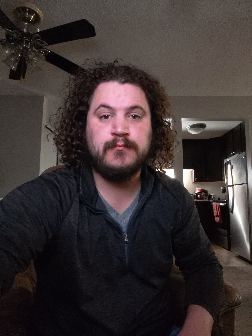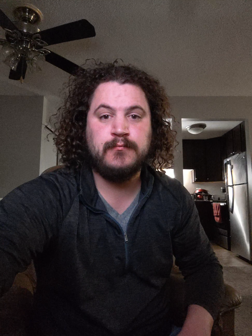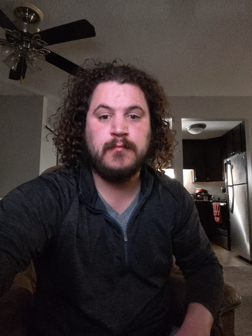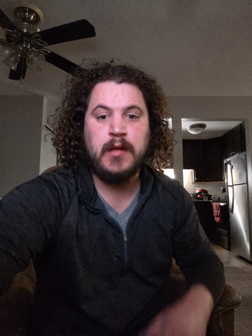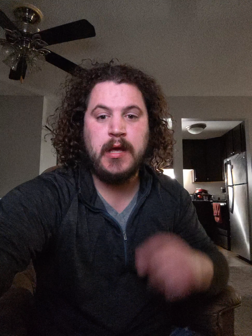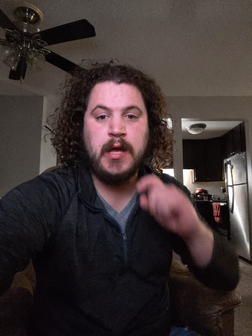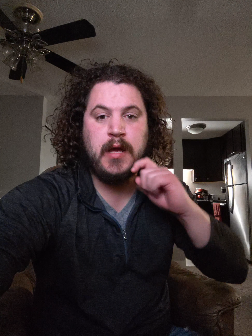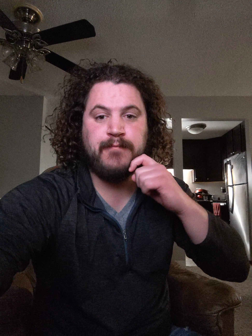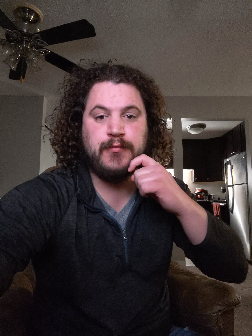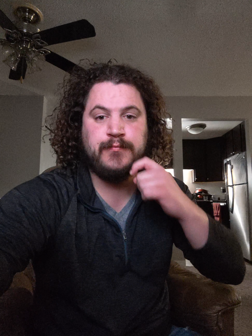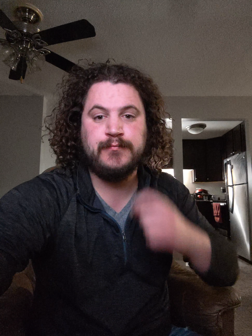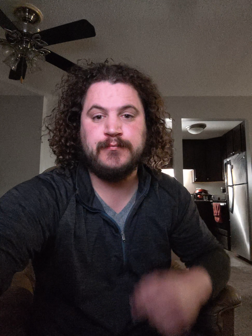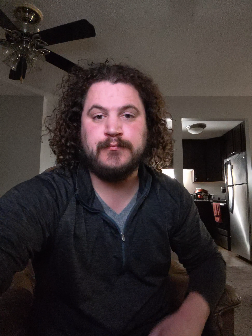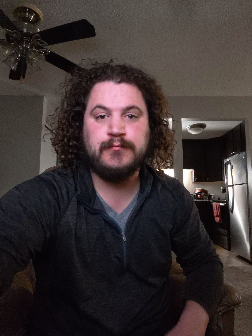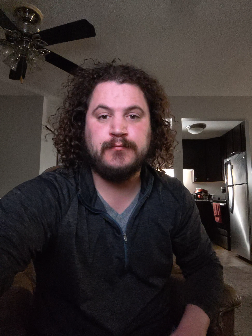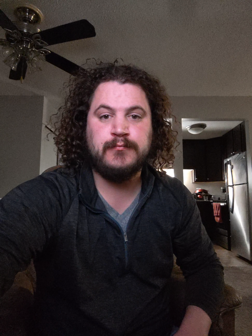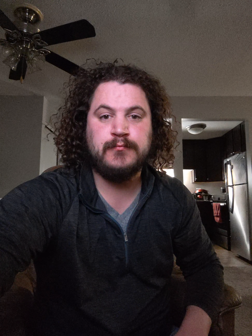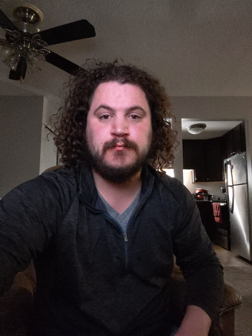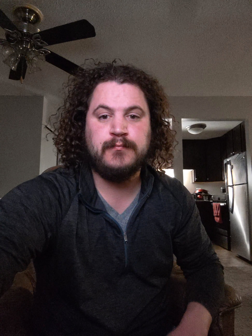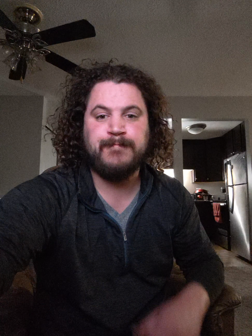apple